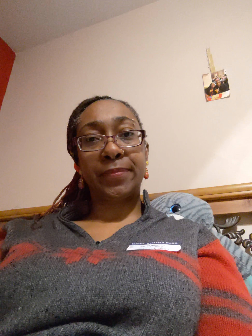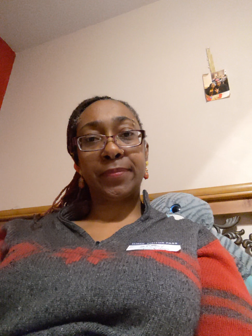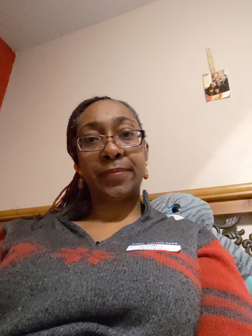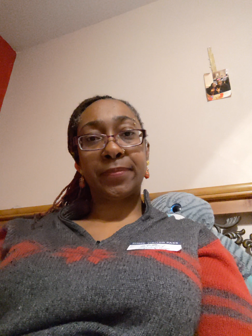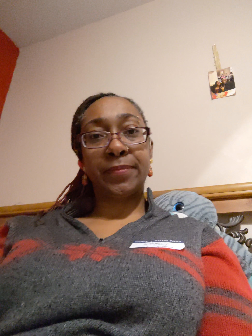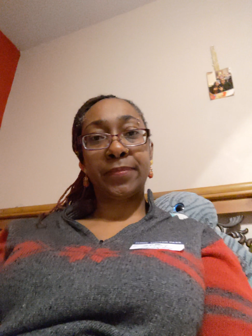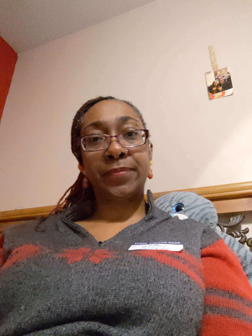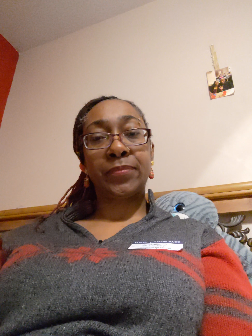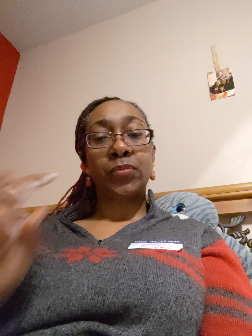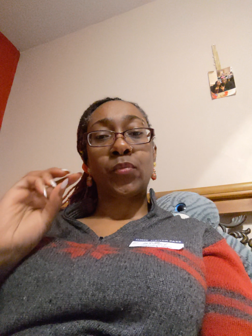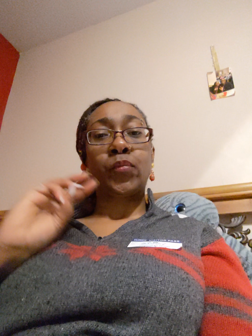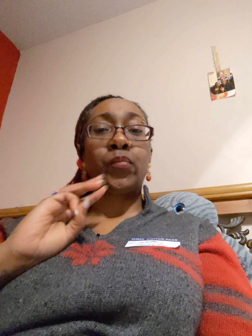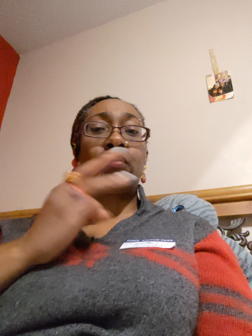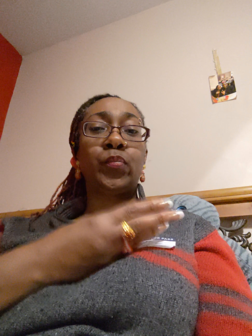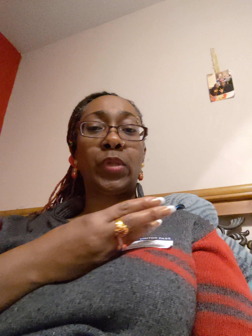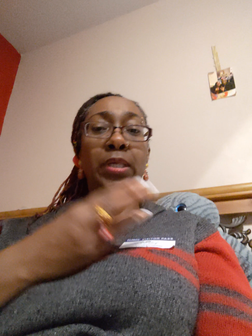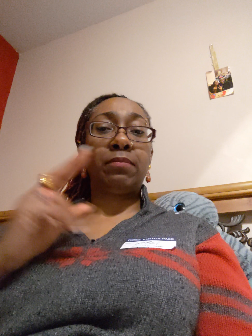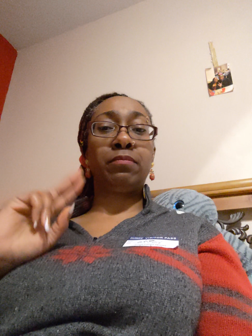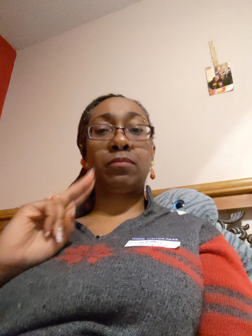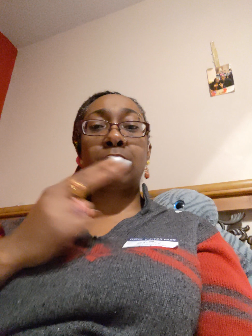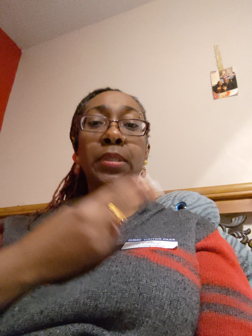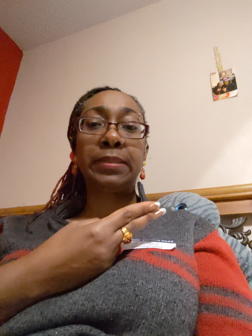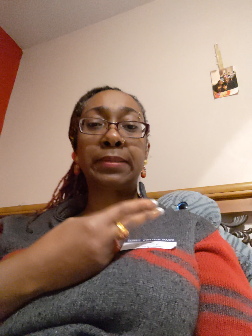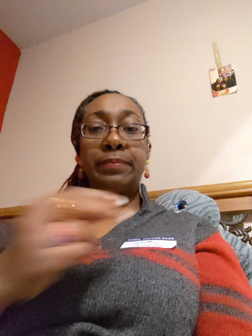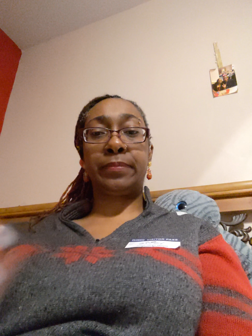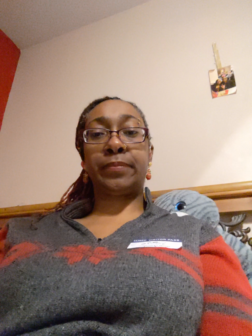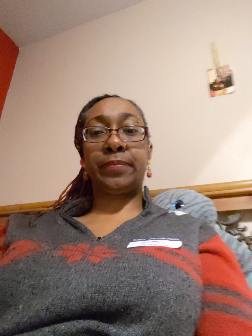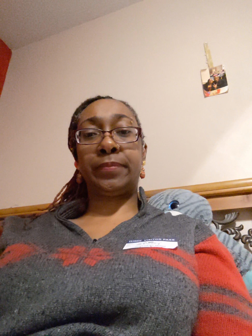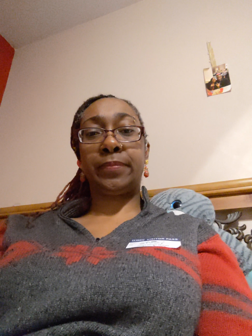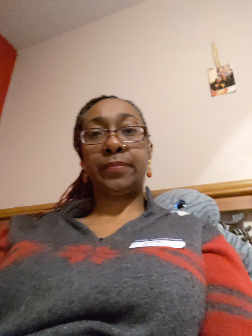we